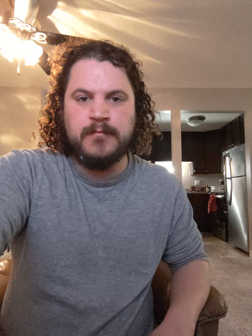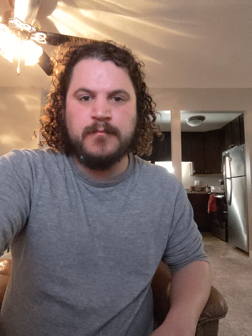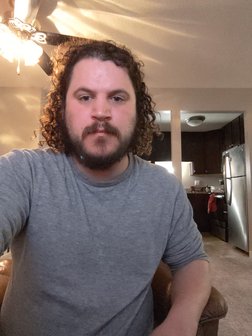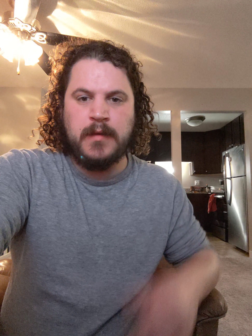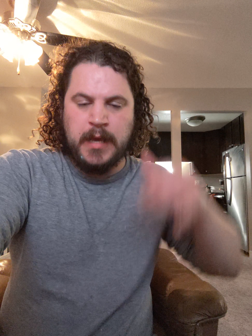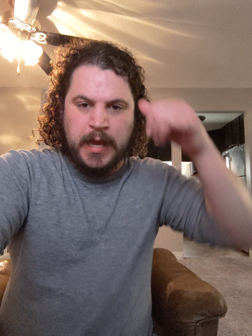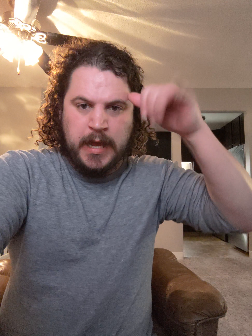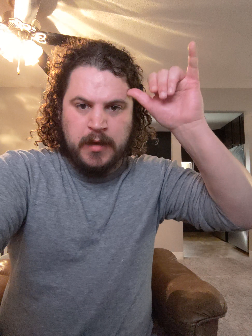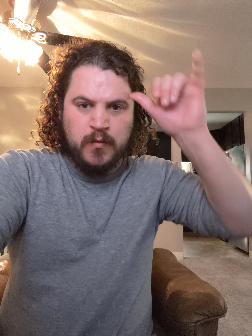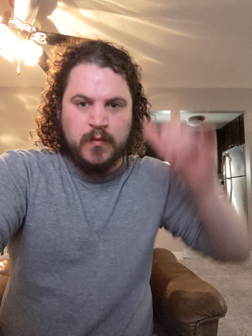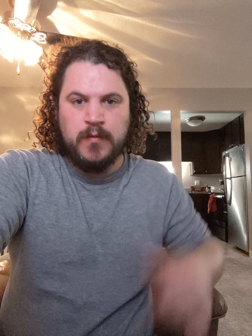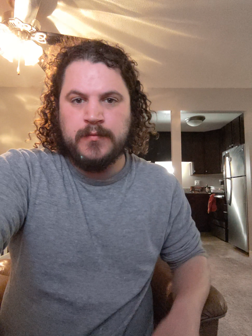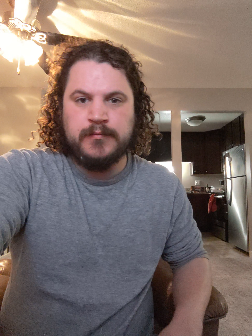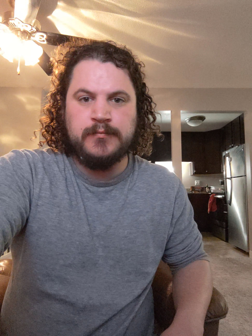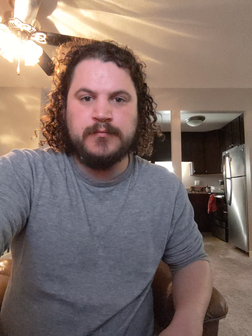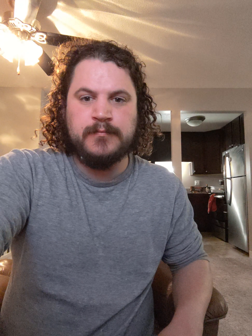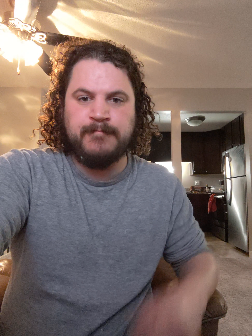cow